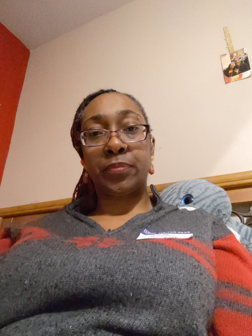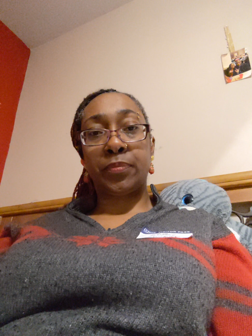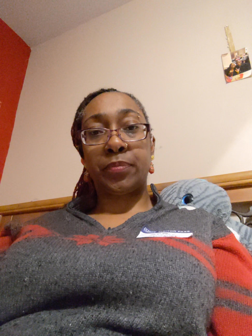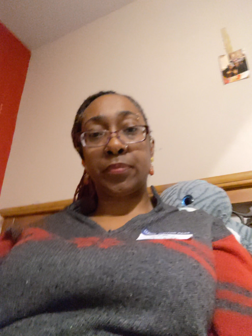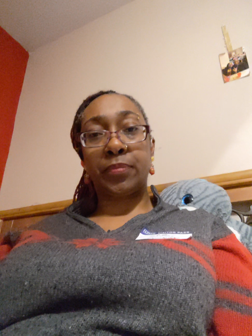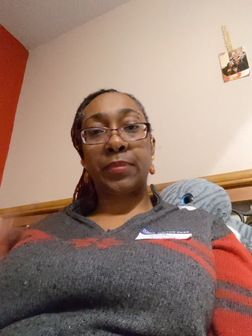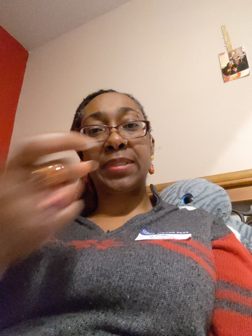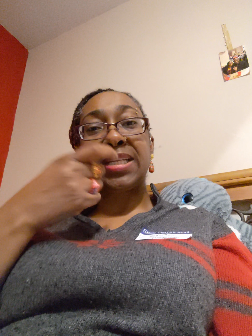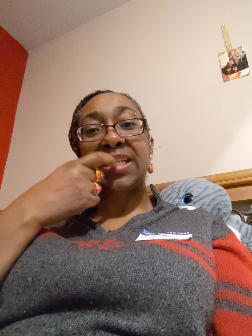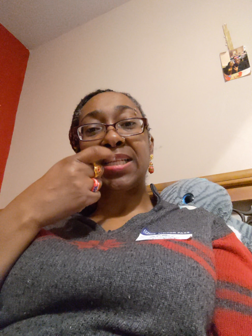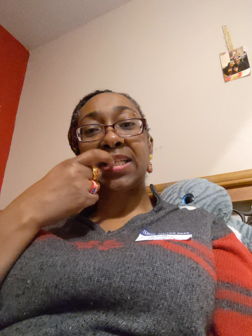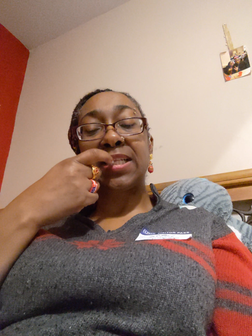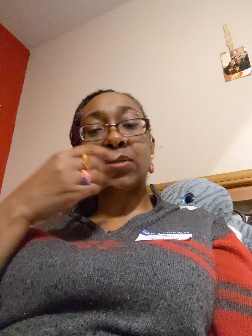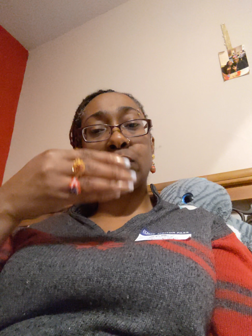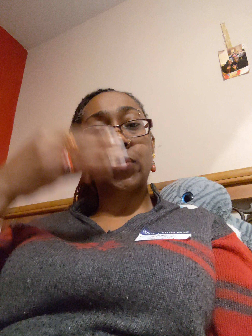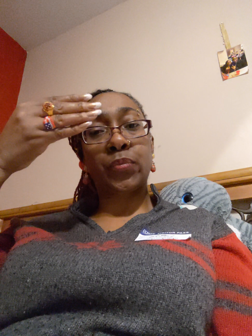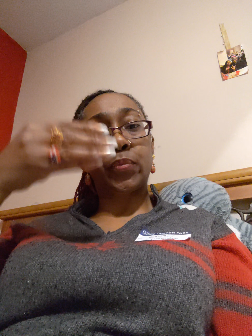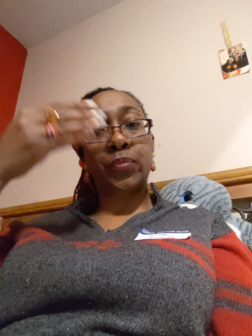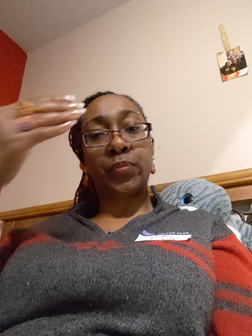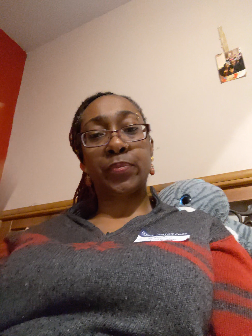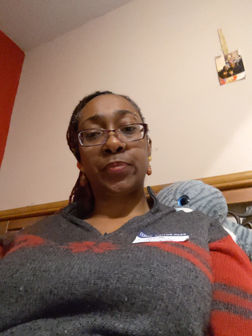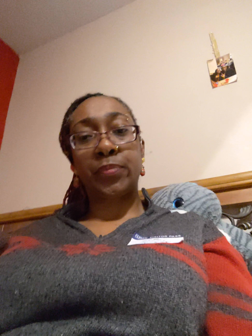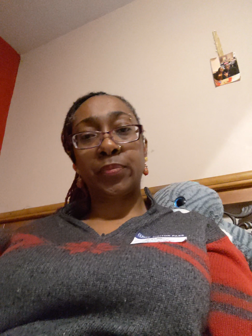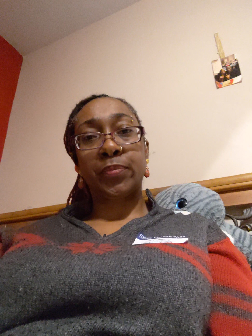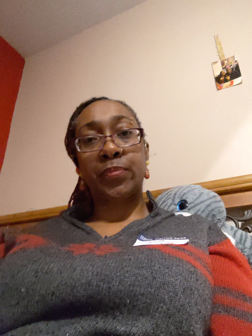window